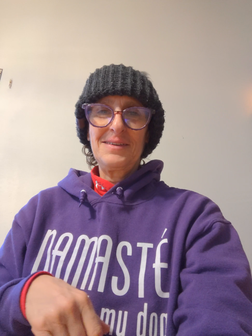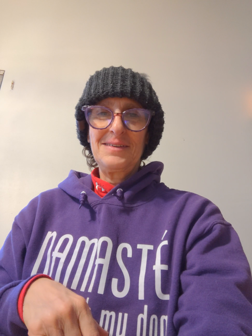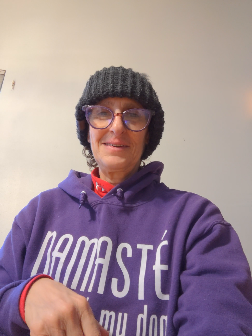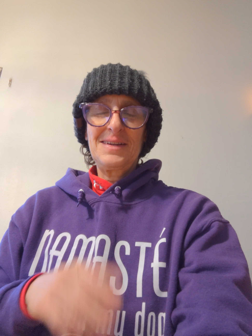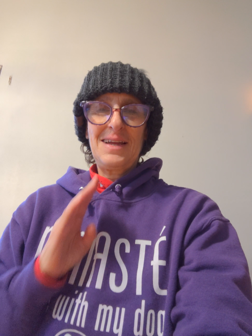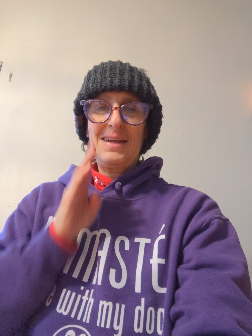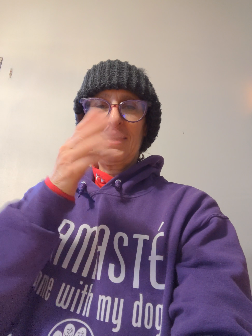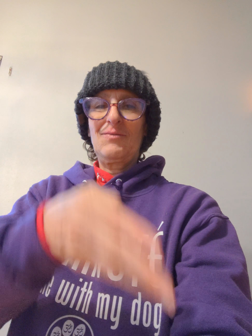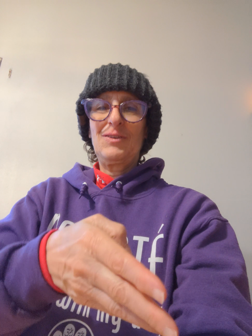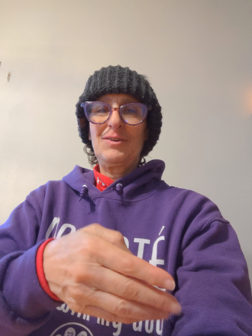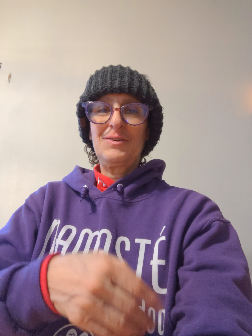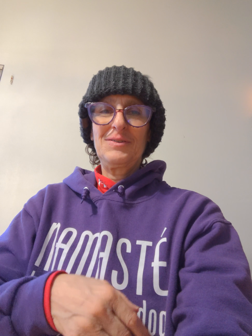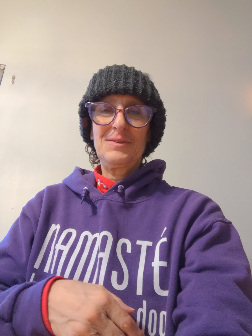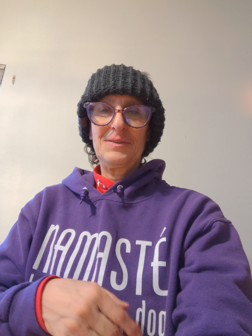after